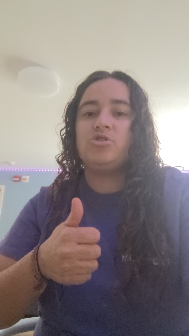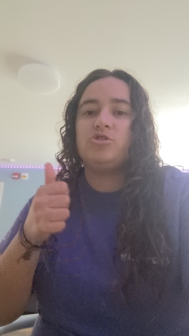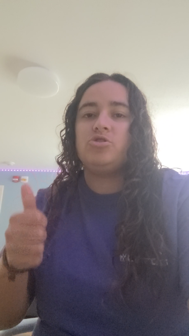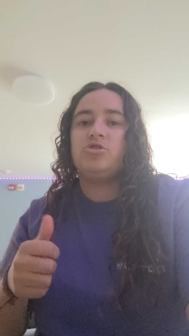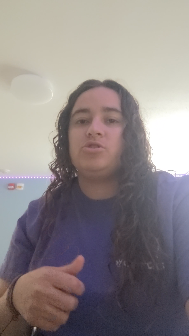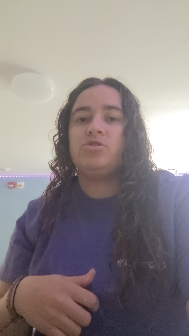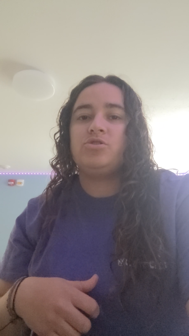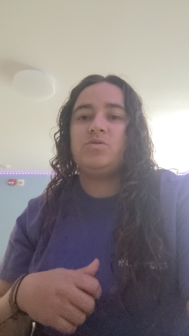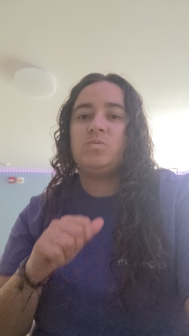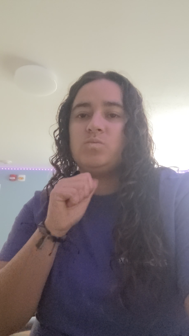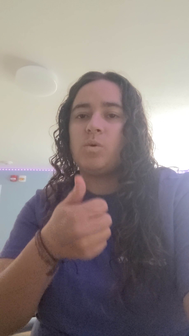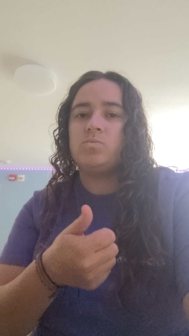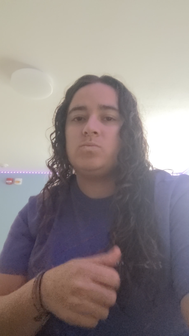don't